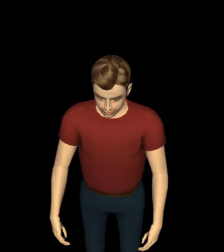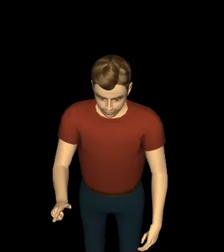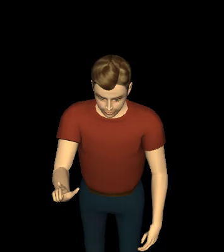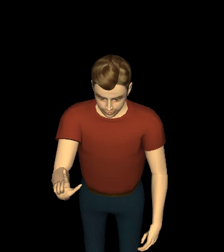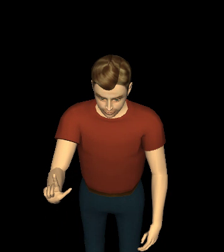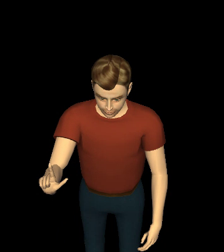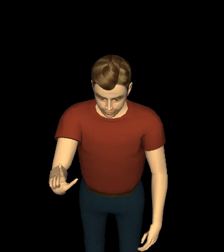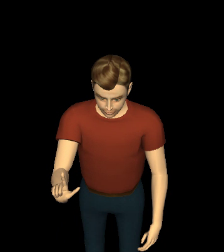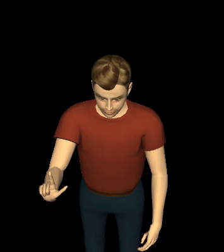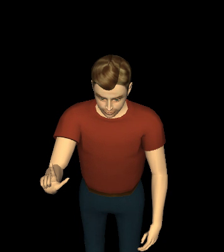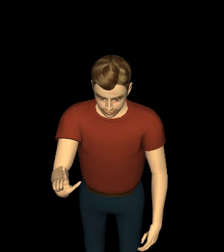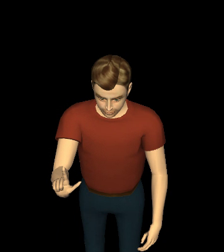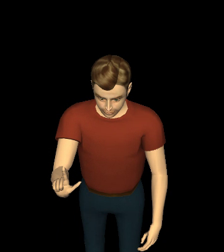الإثنين